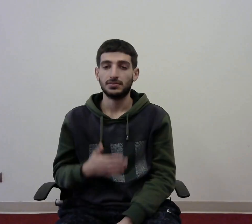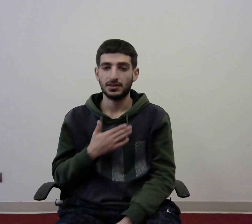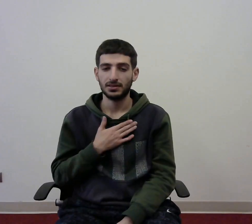mən